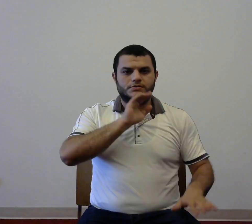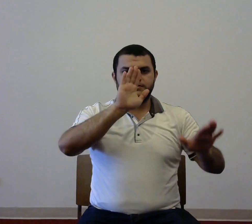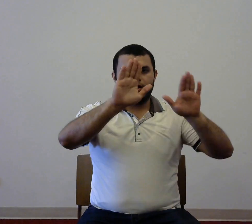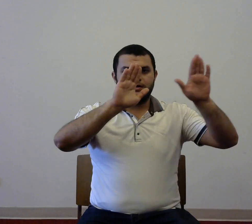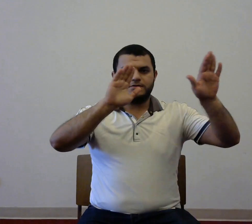sərgi